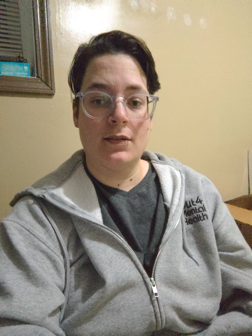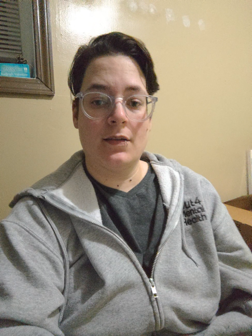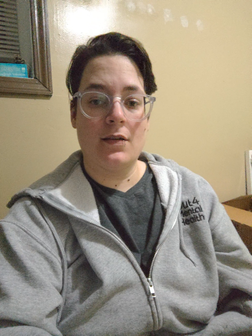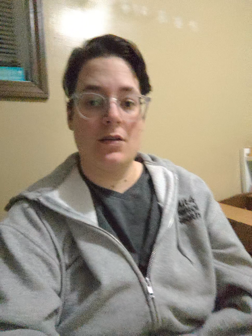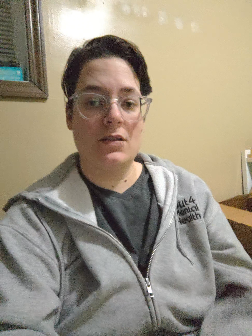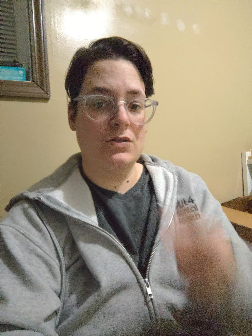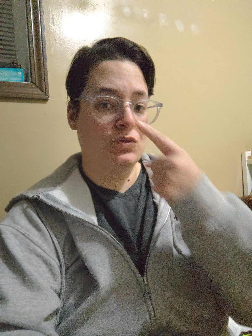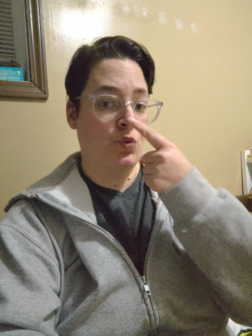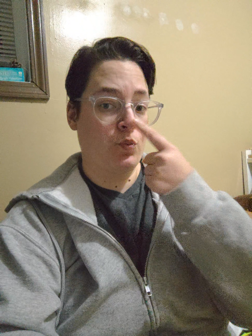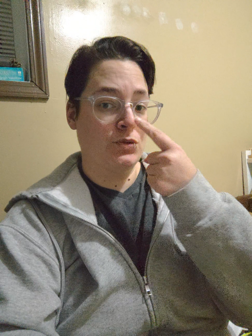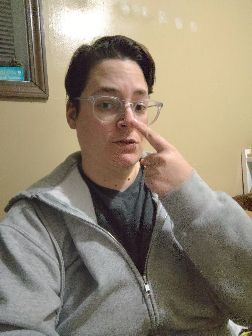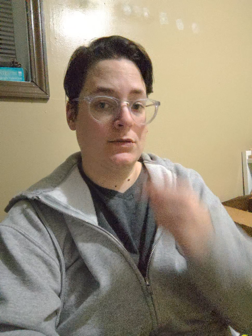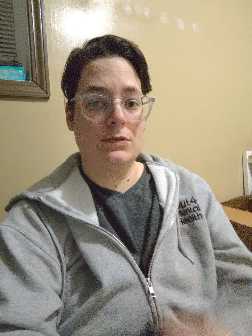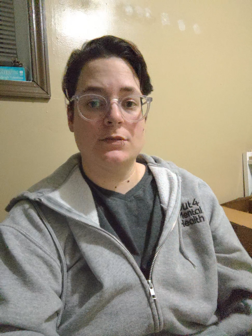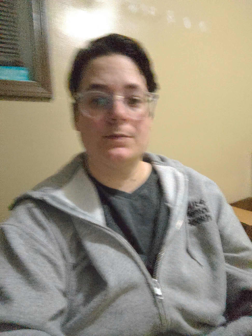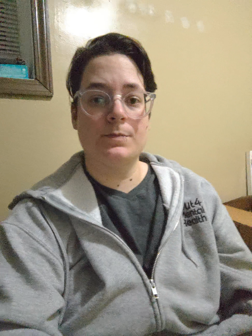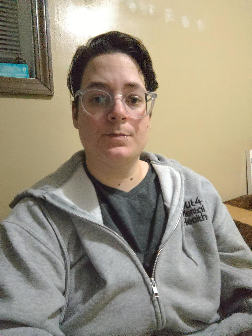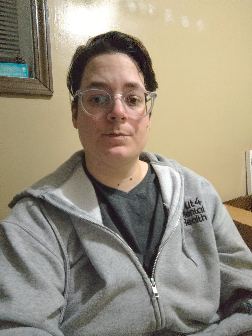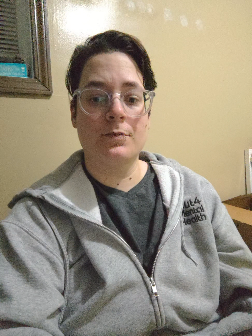nose